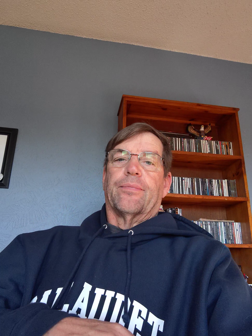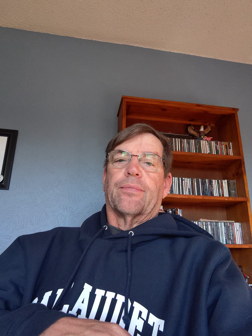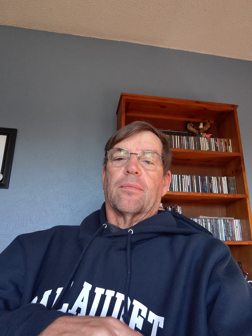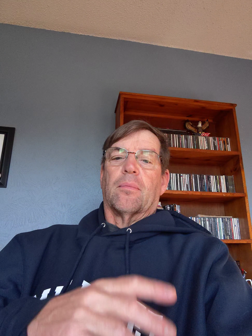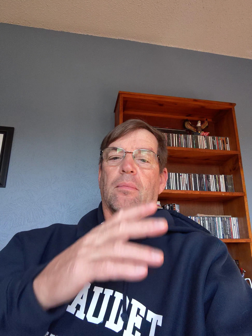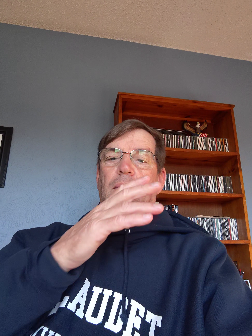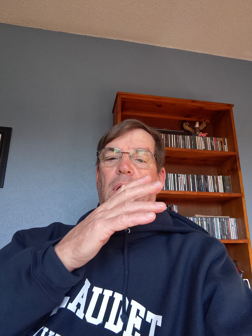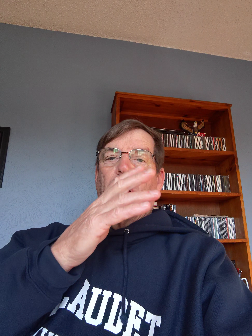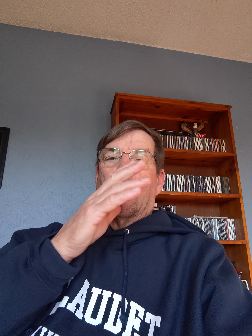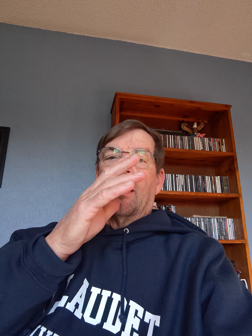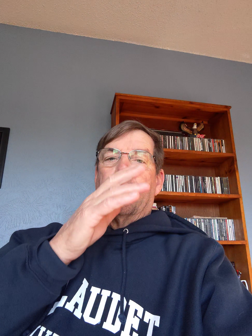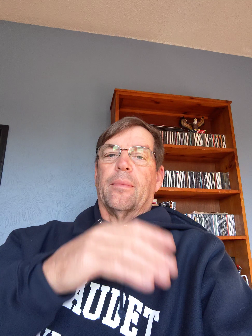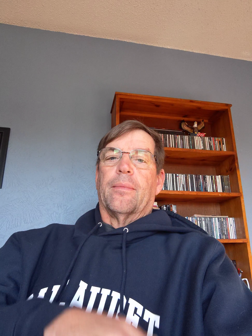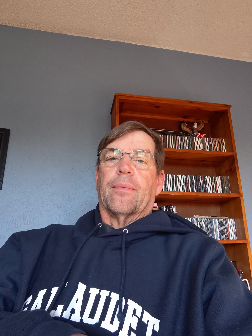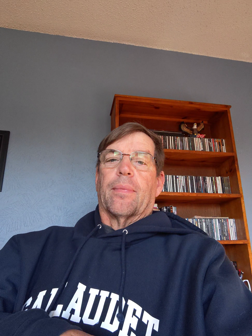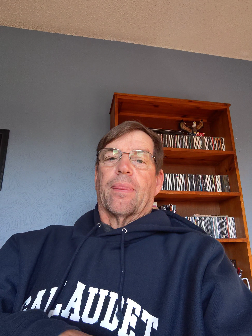mom